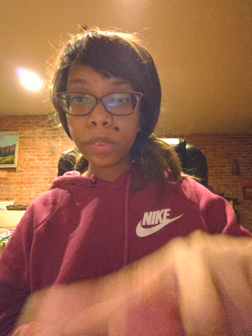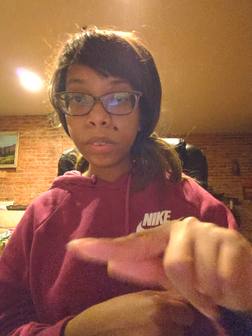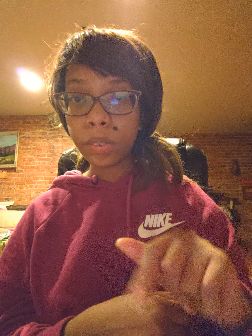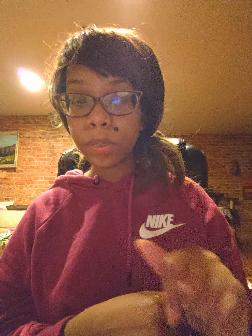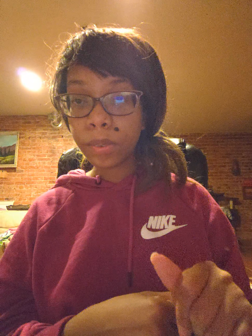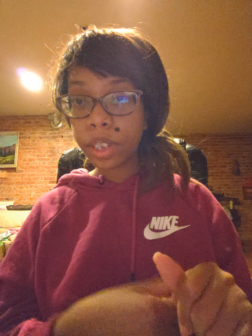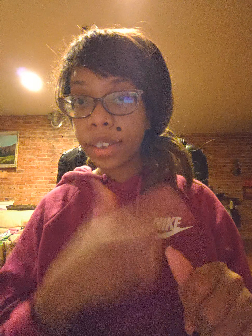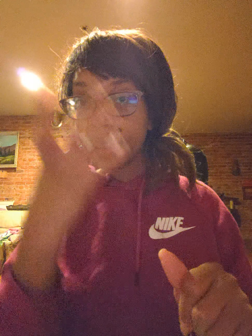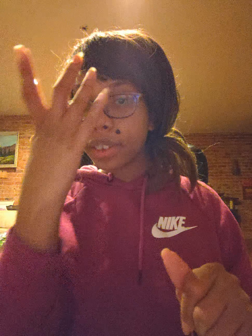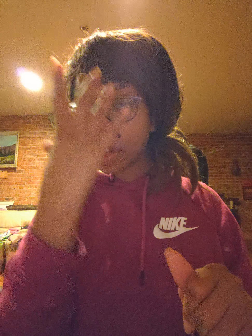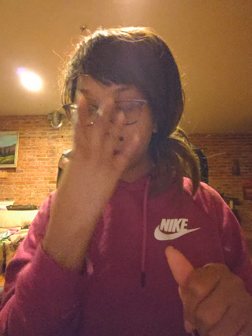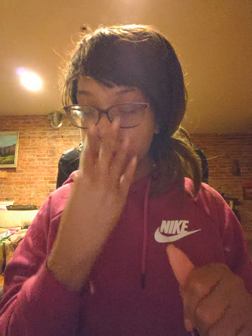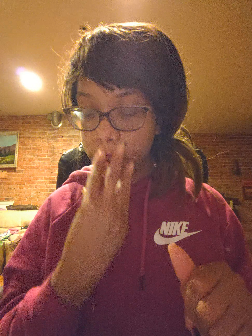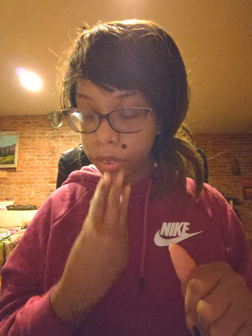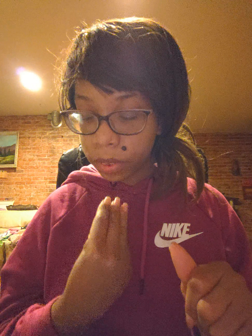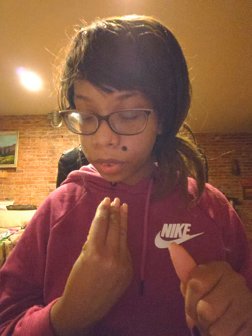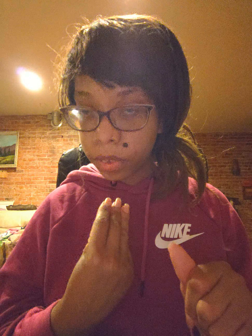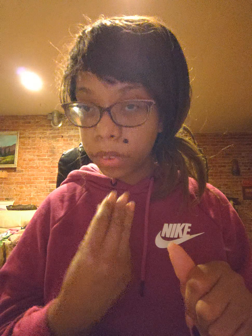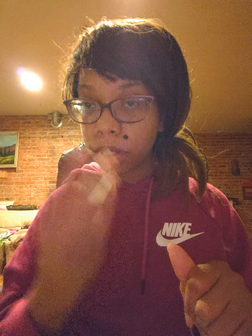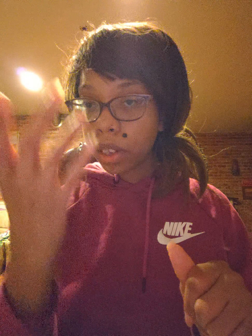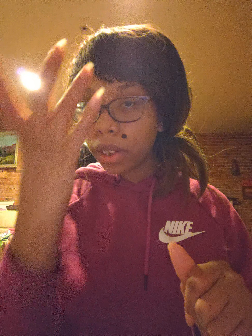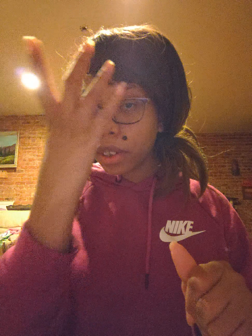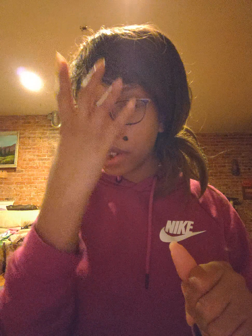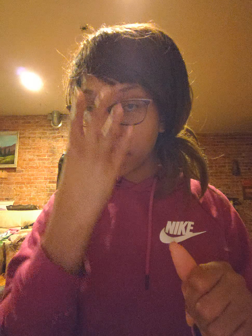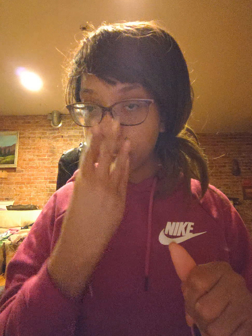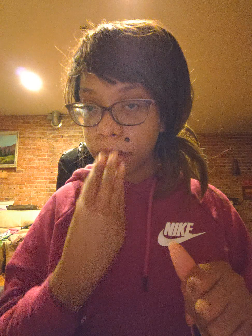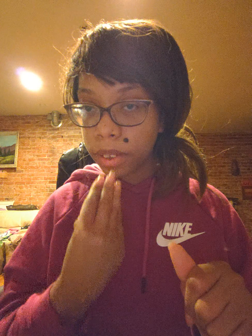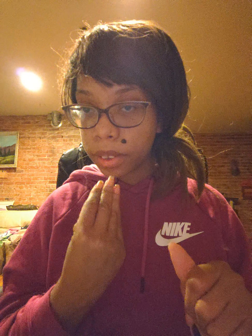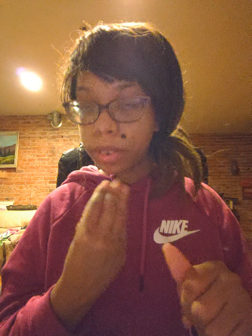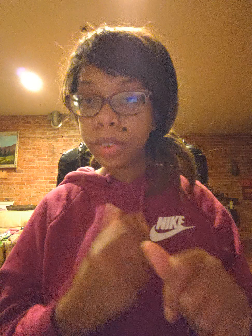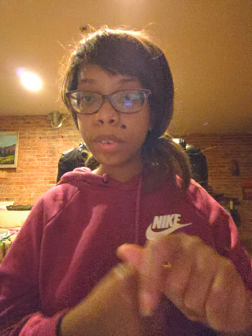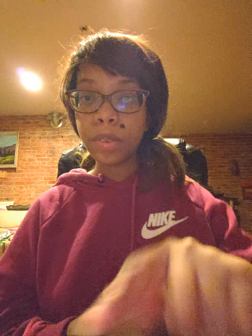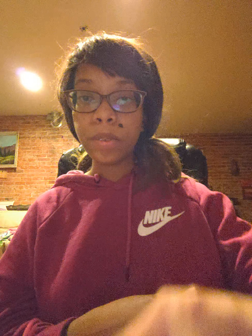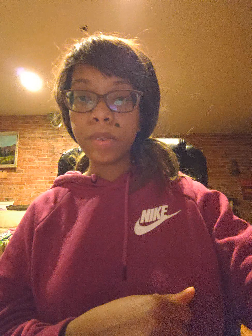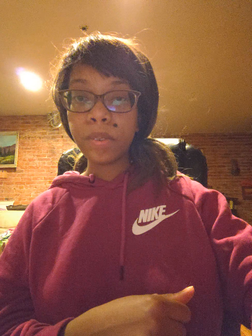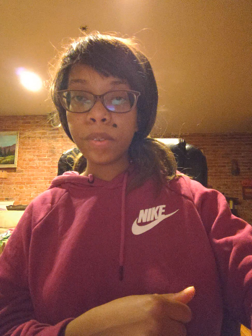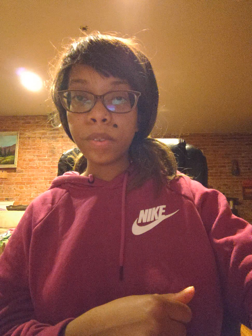sleep